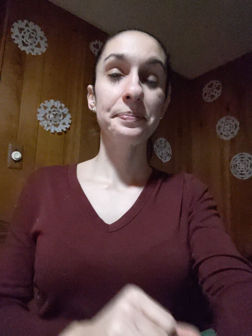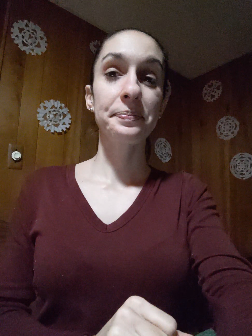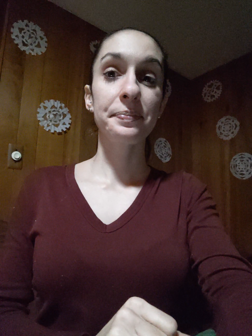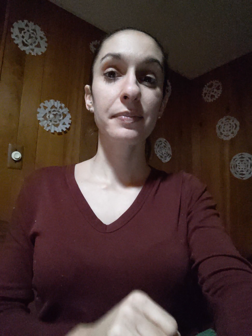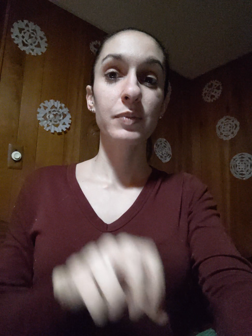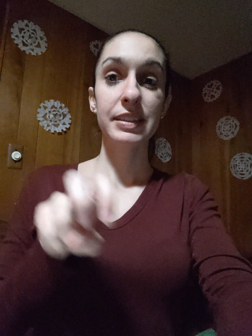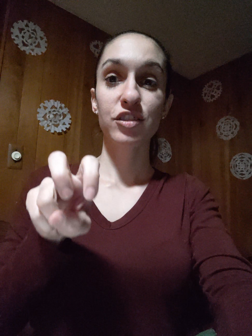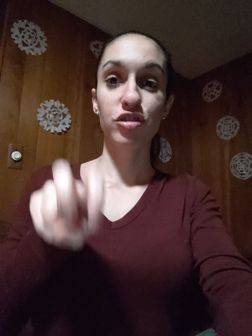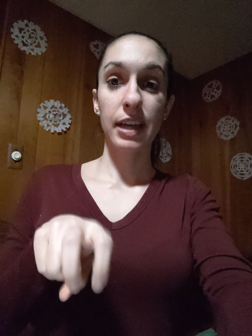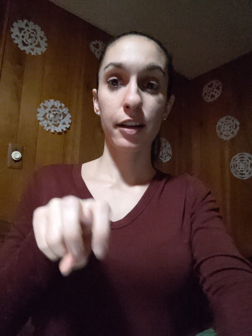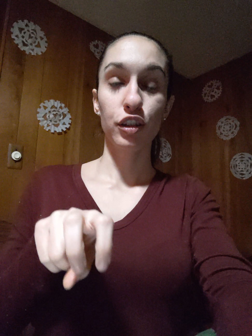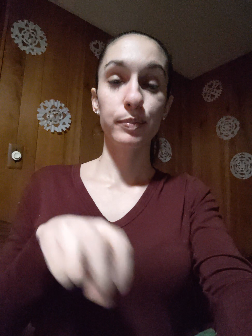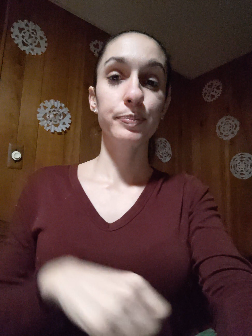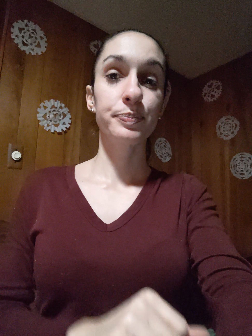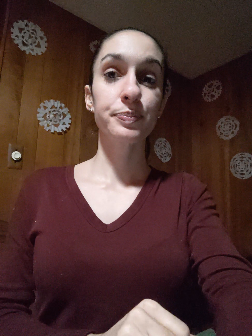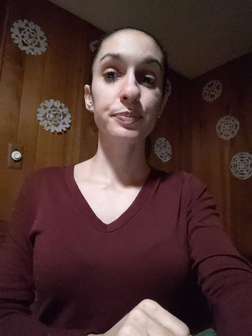chair